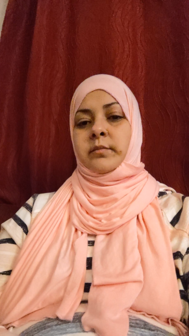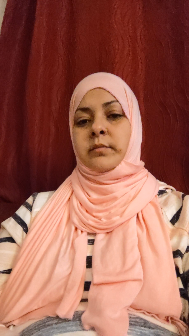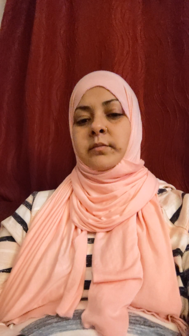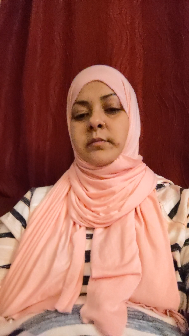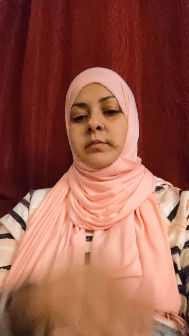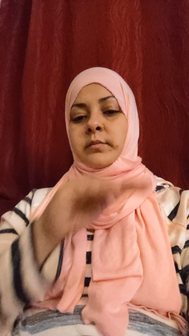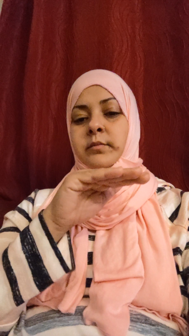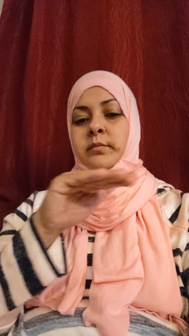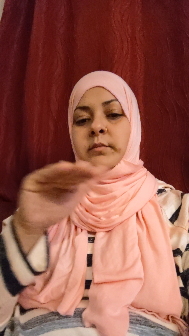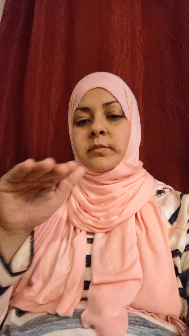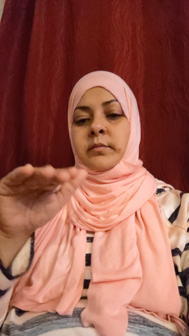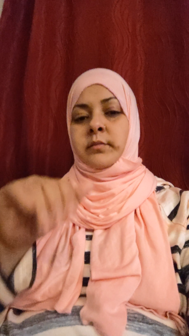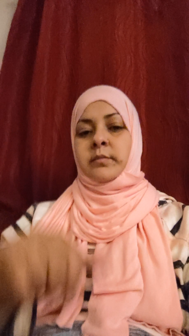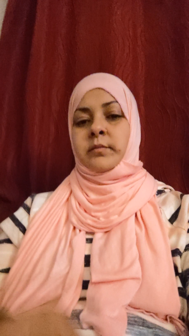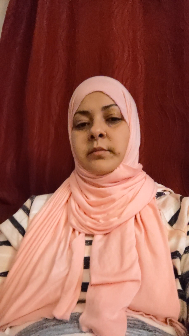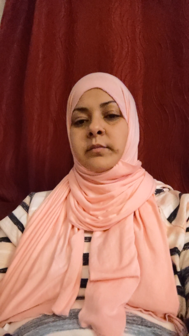nice